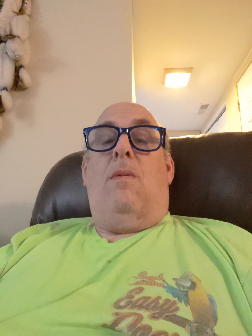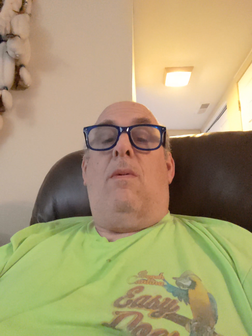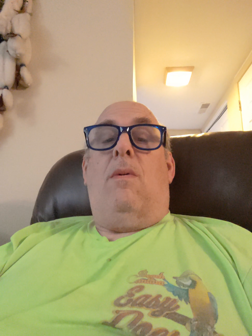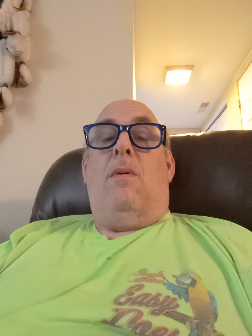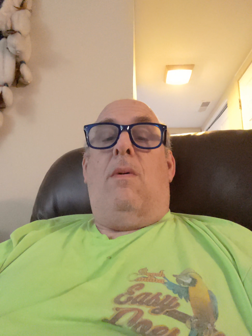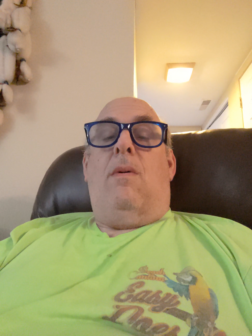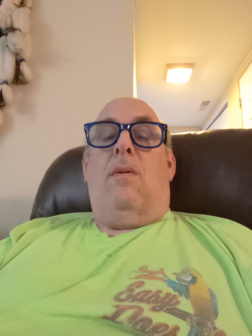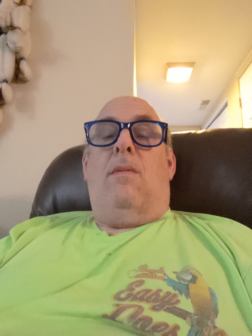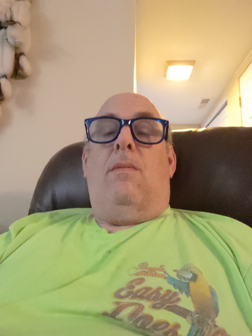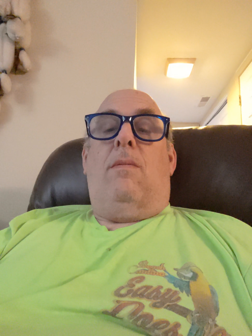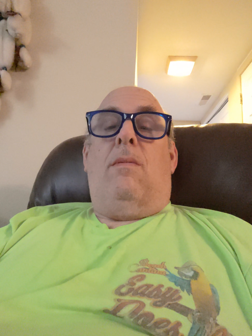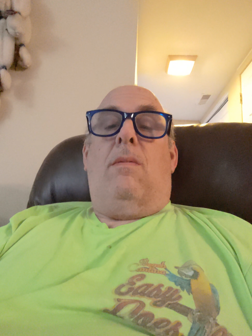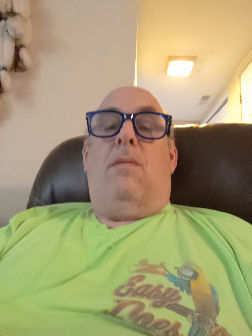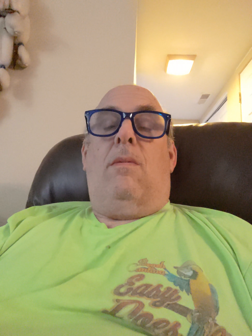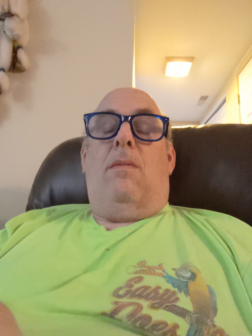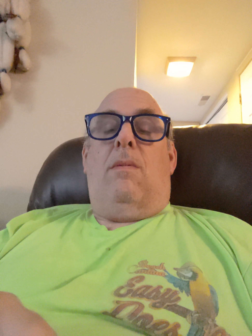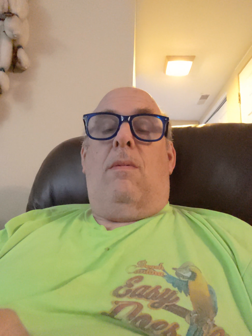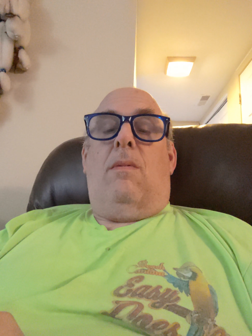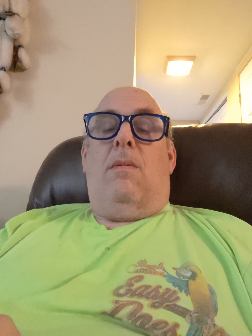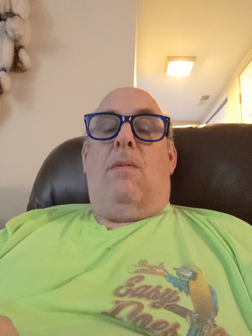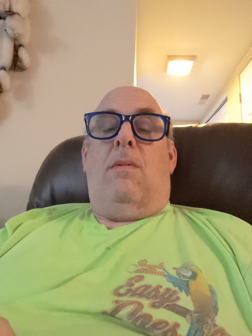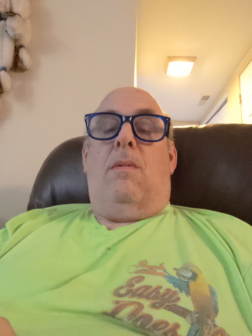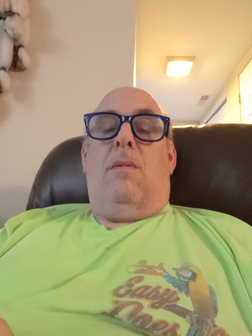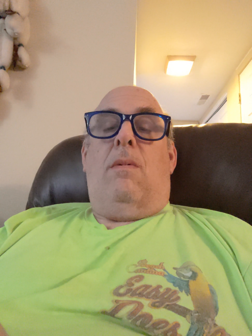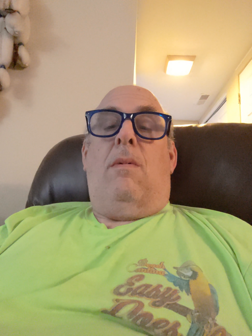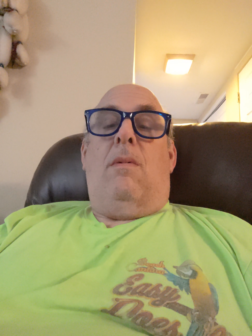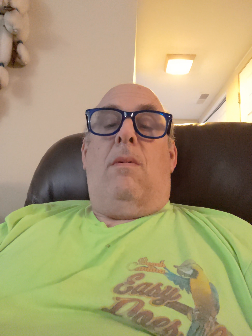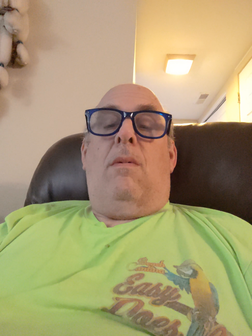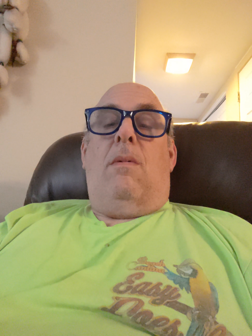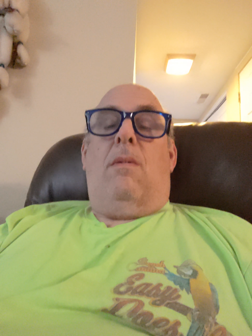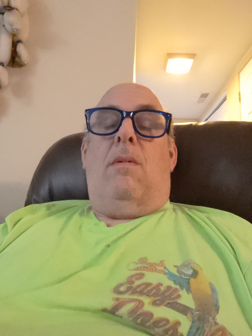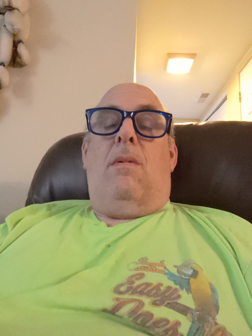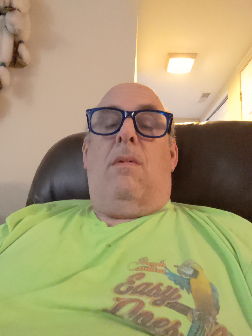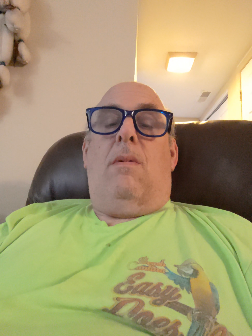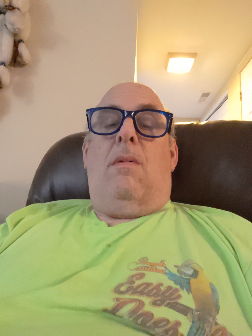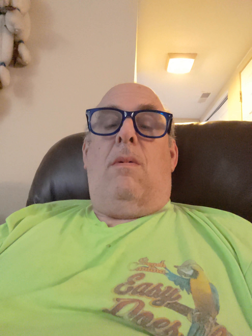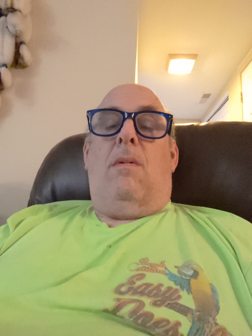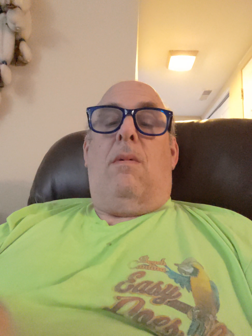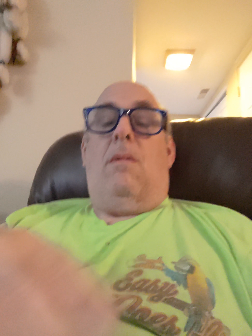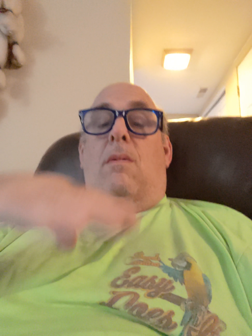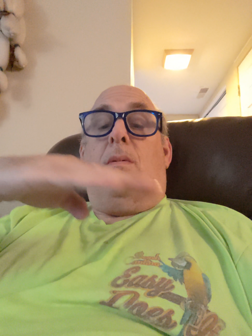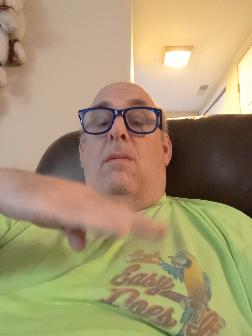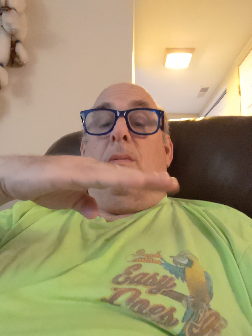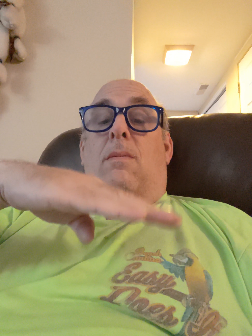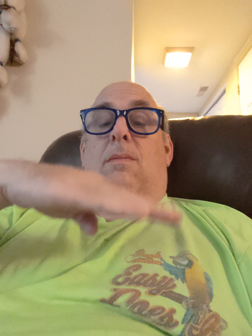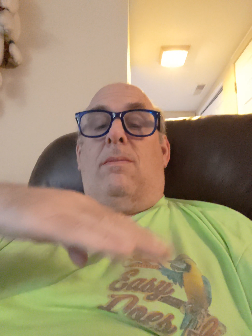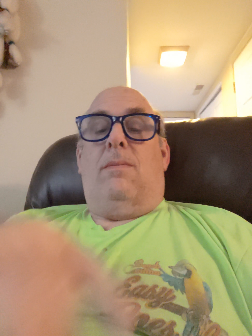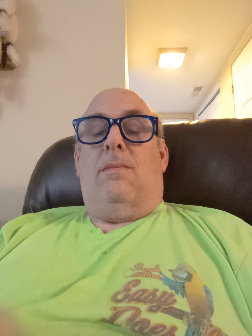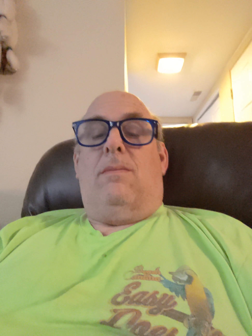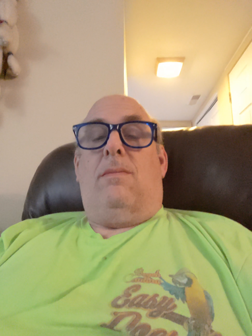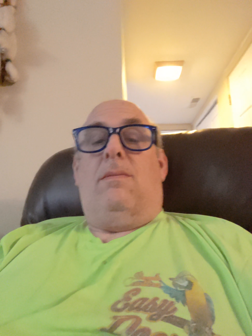table